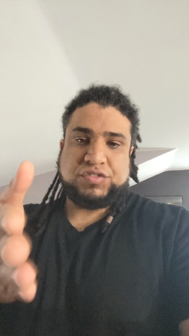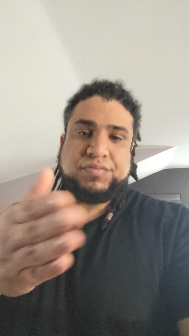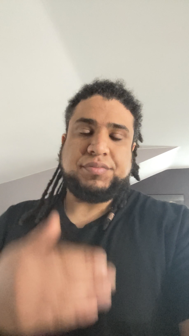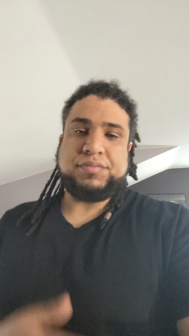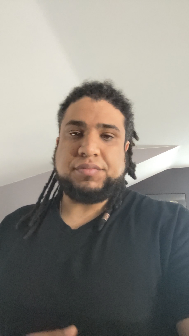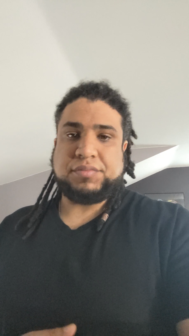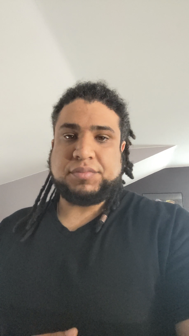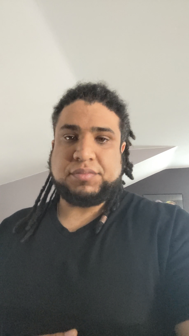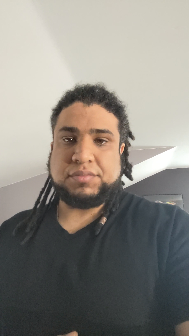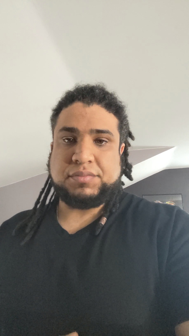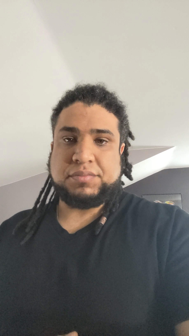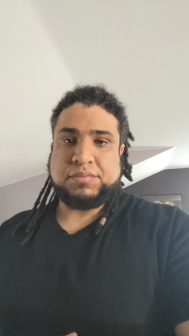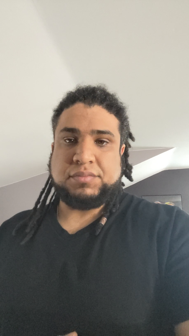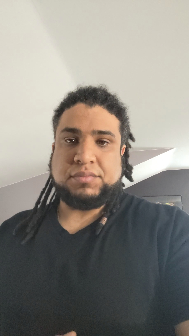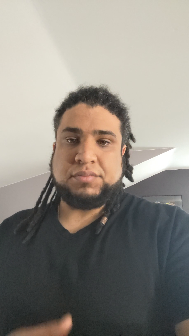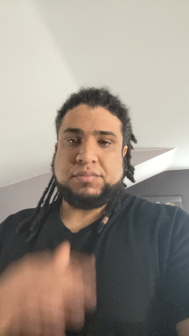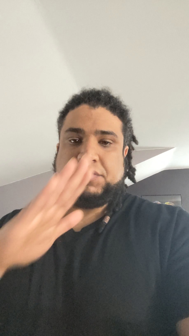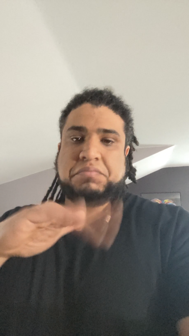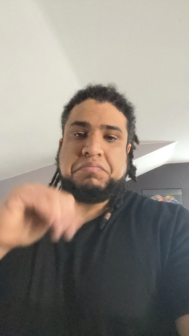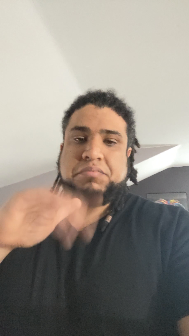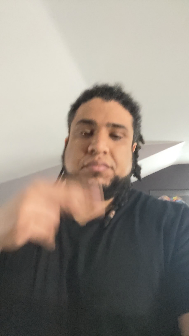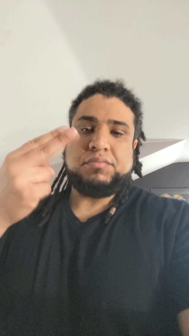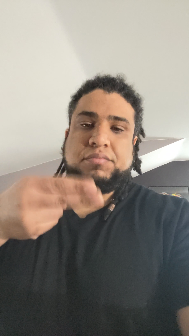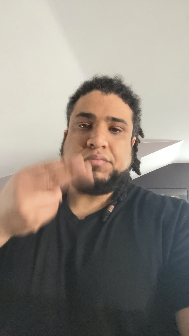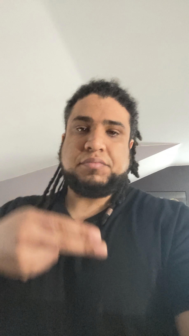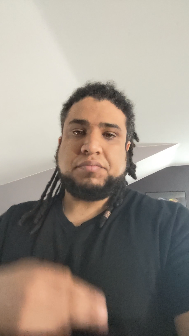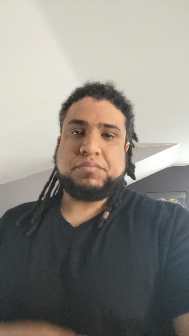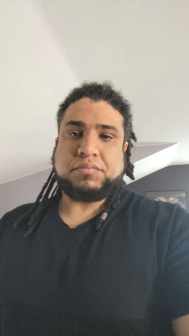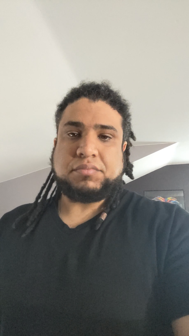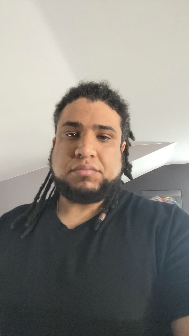pet's name